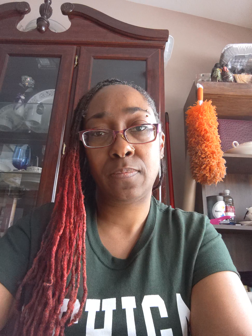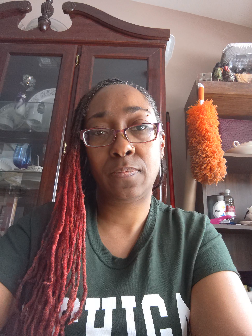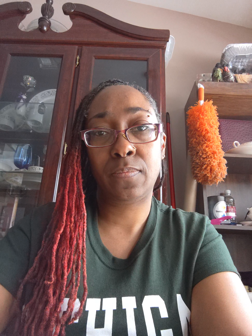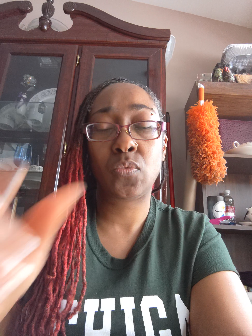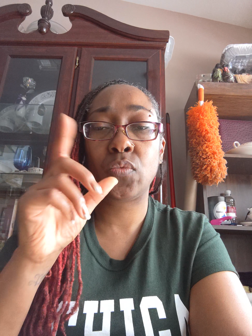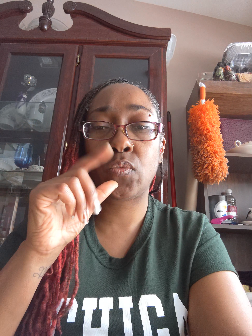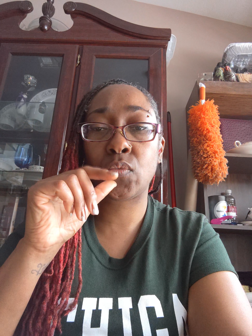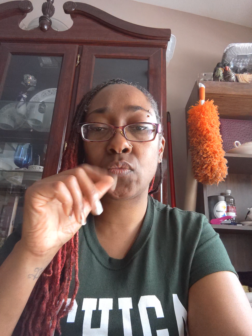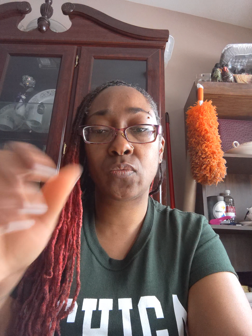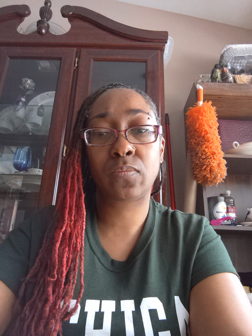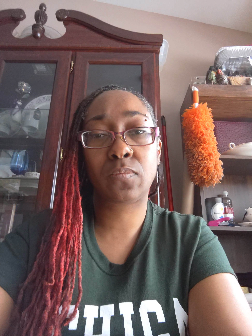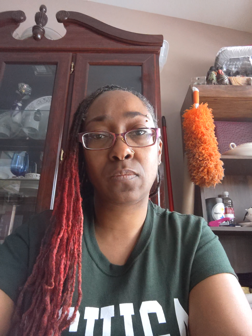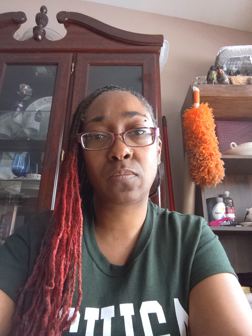who